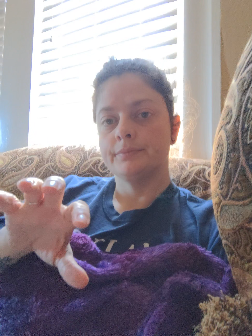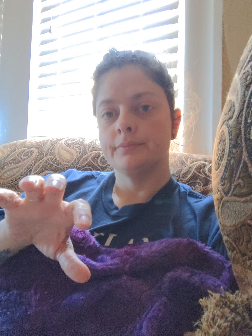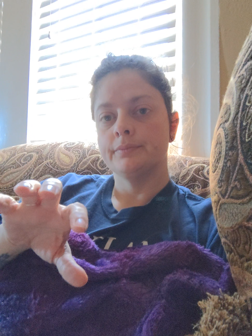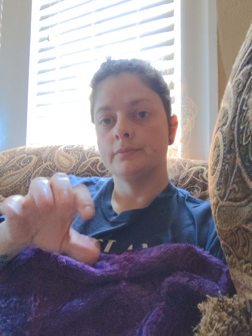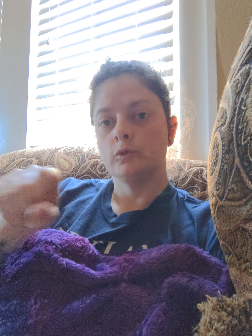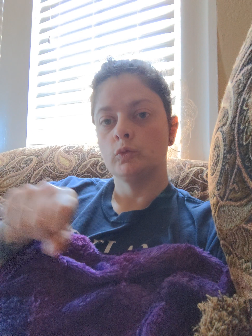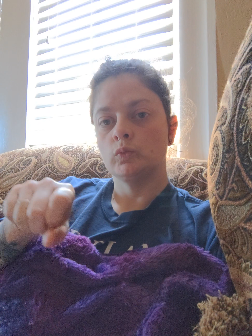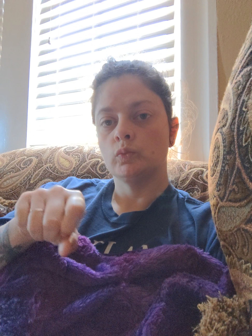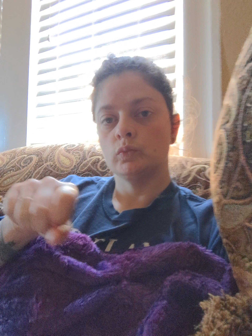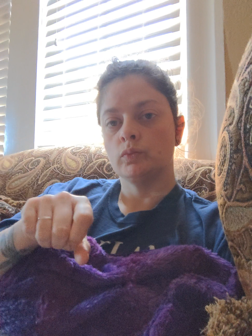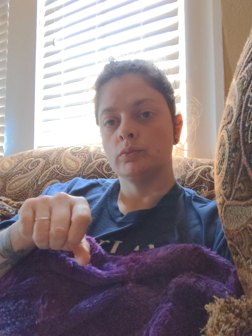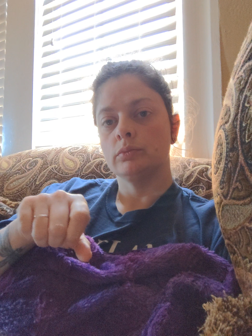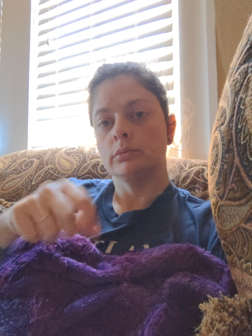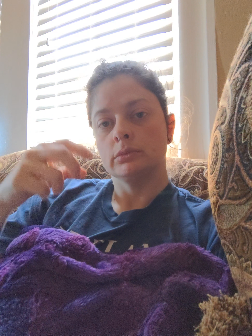shoe